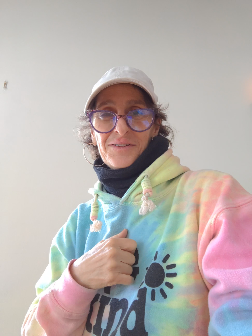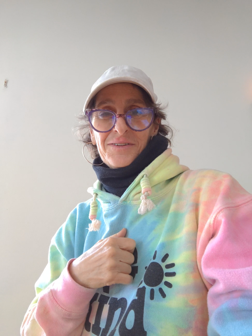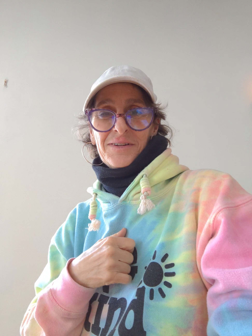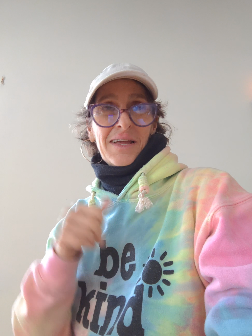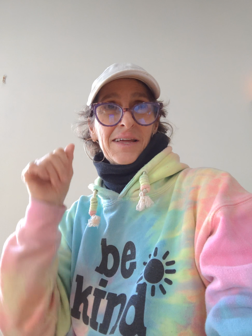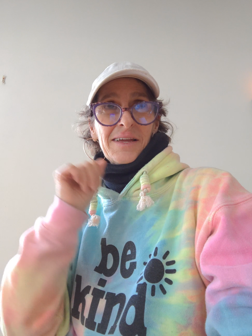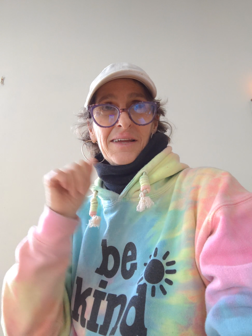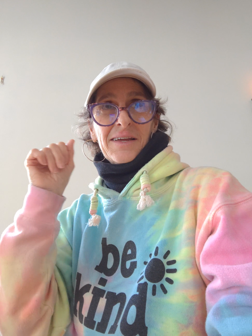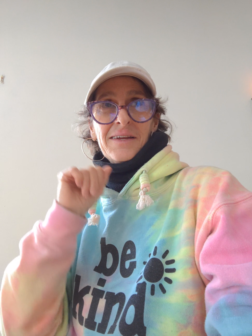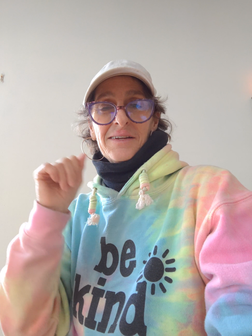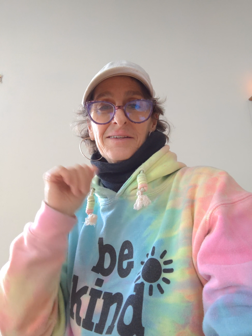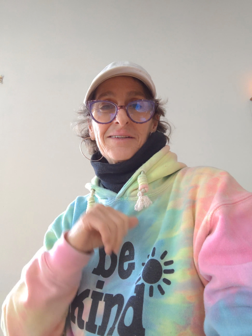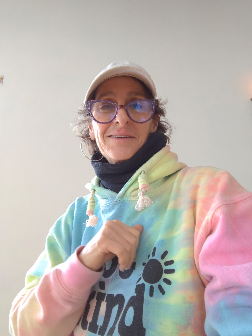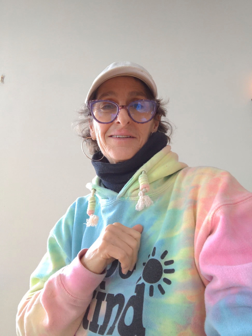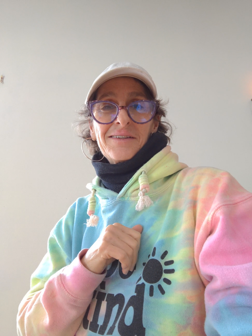aunt